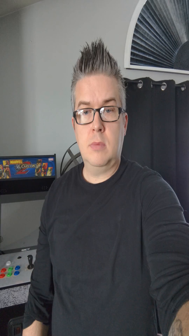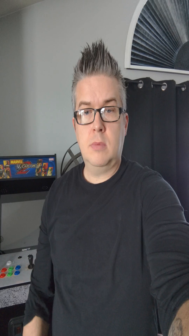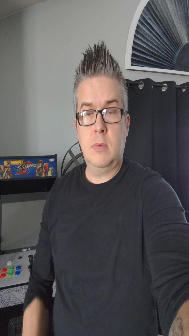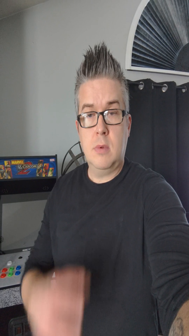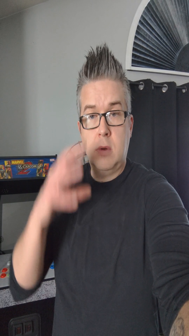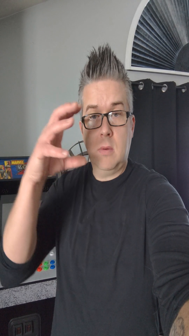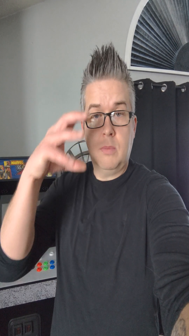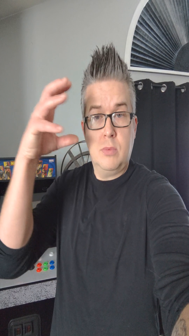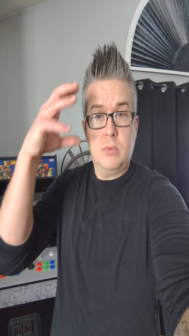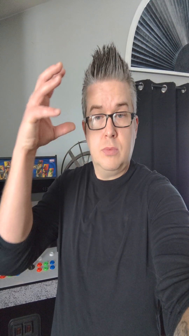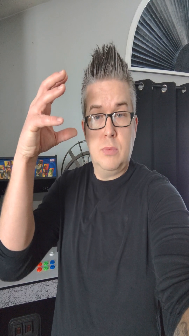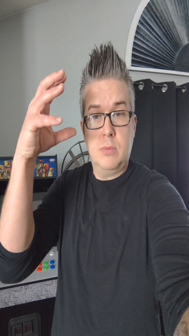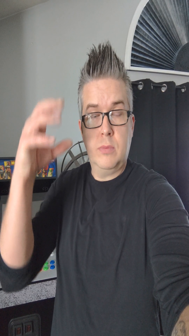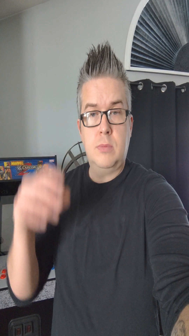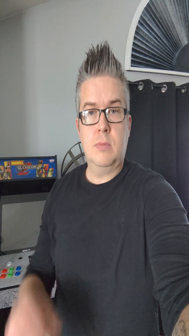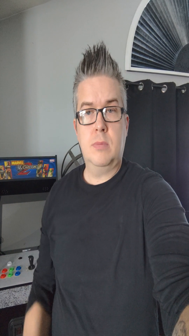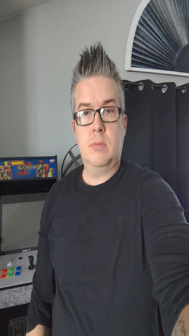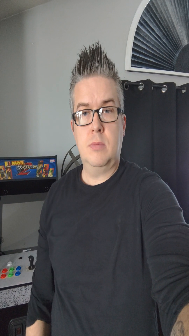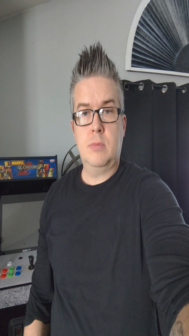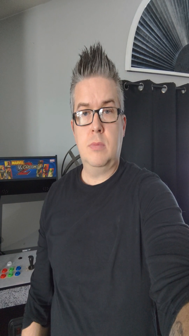cloud